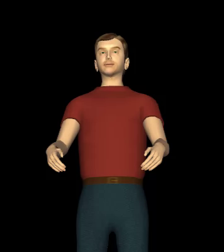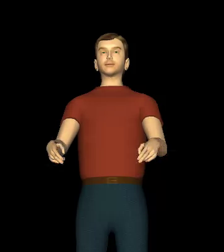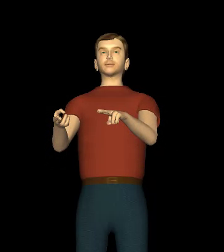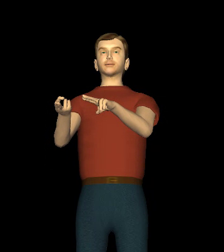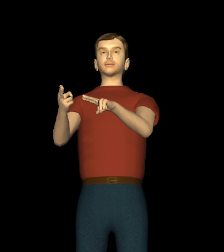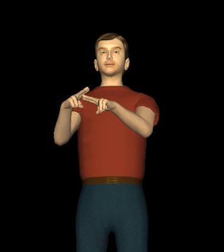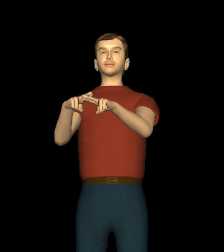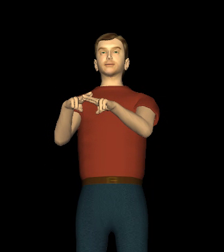موت